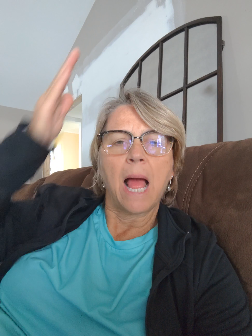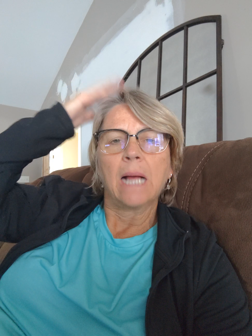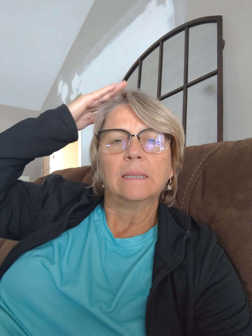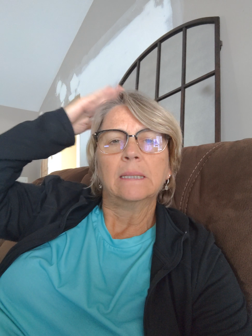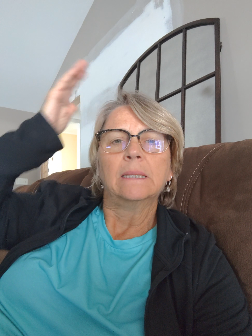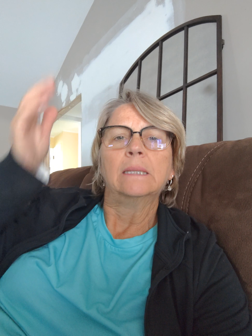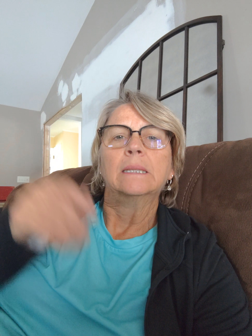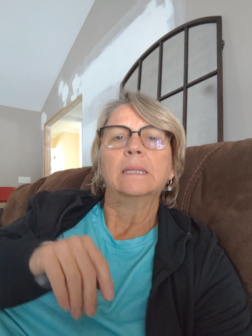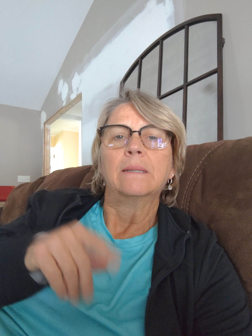hat